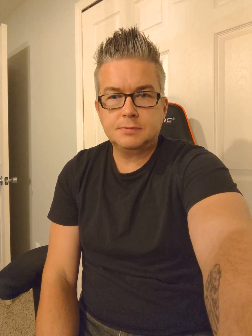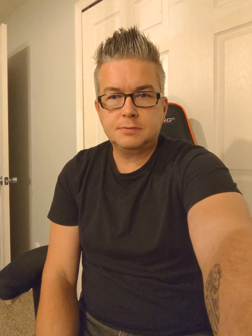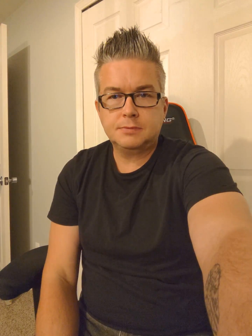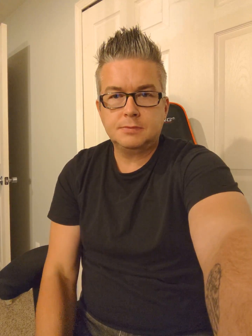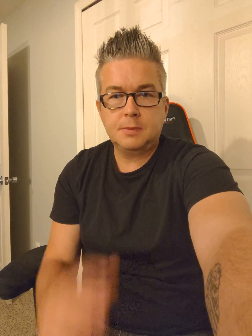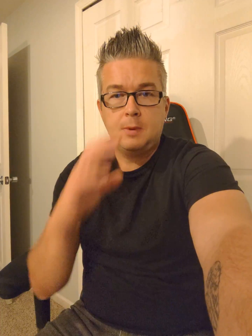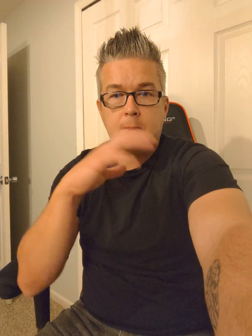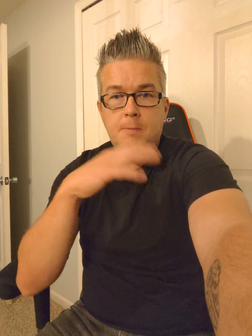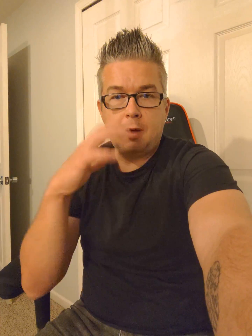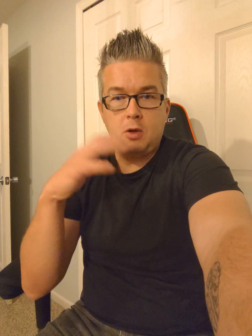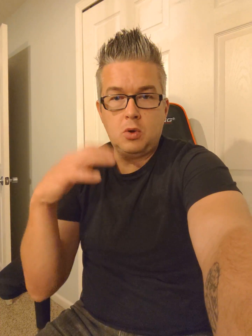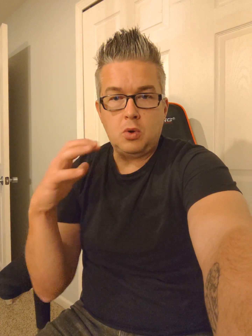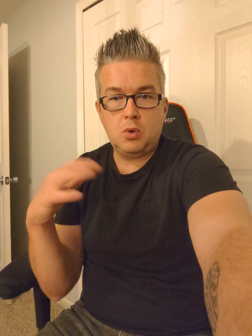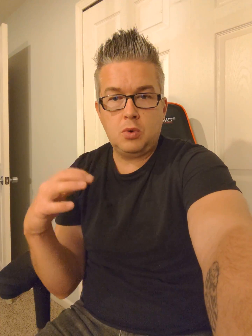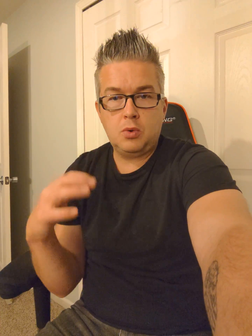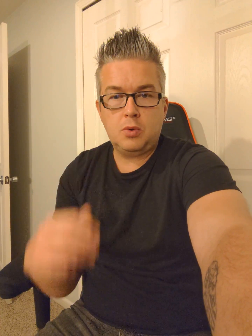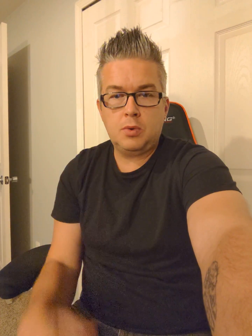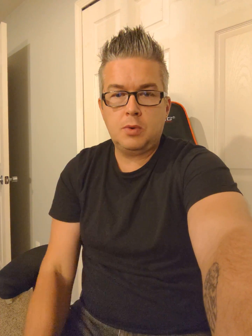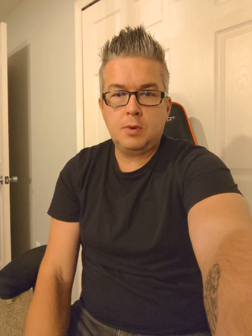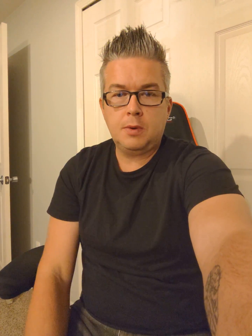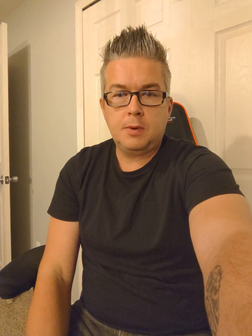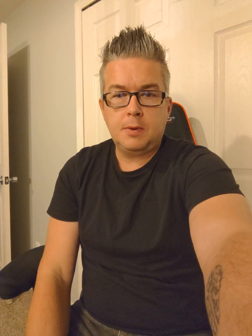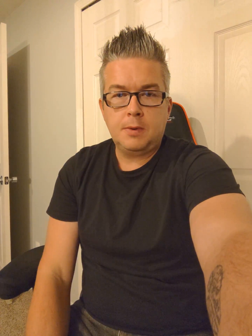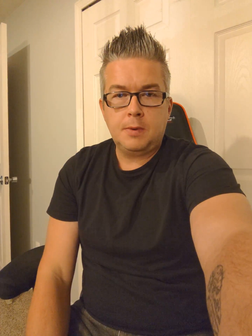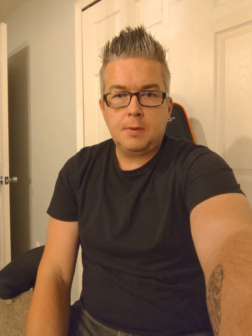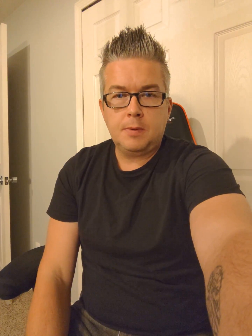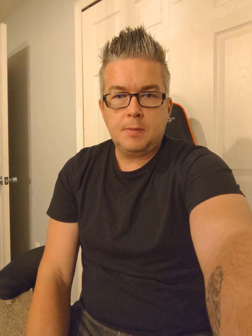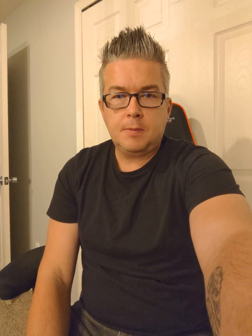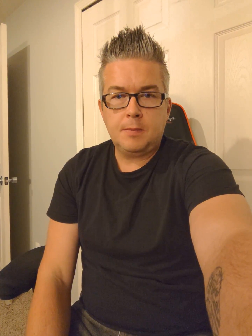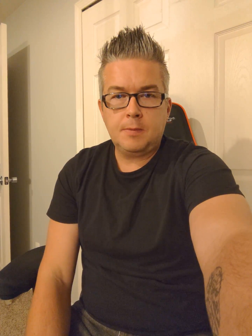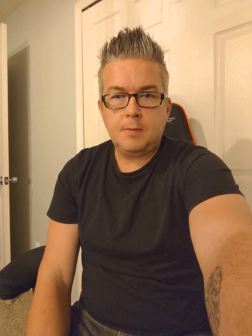grapes